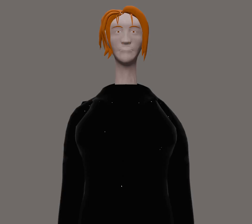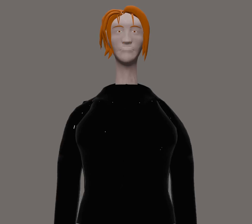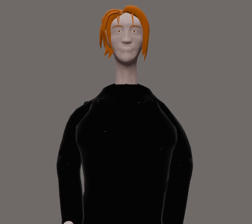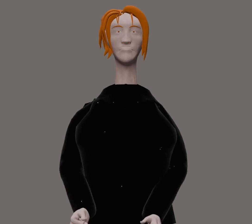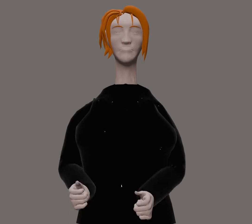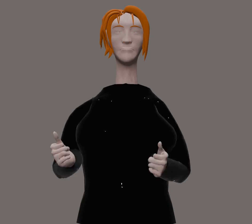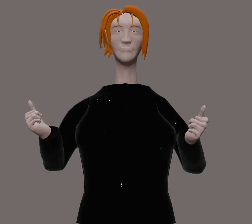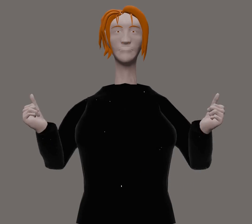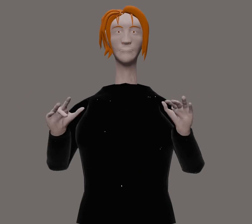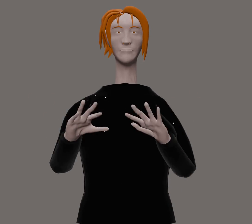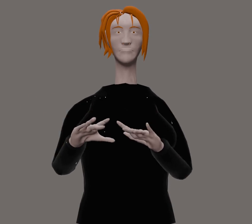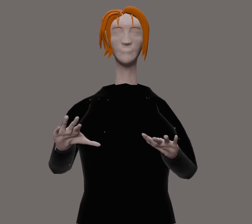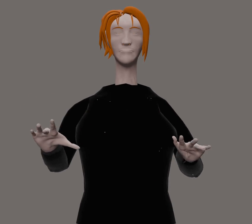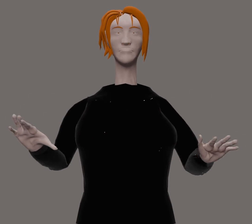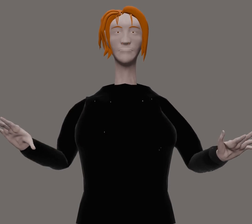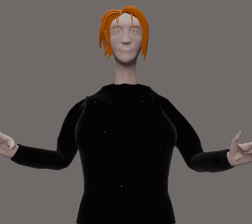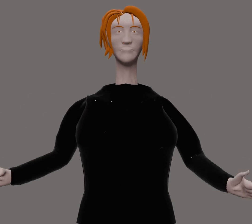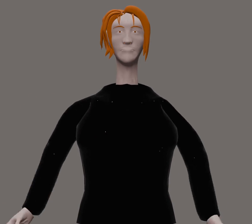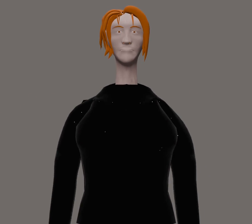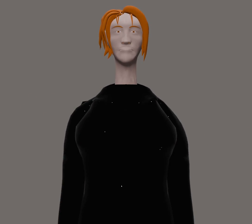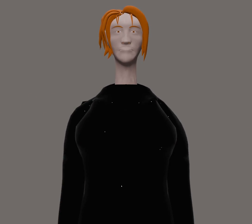Bio Diversity